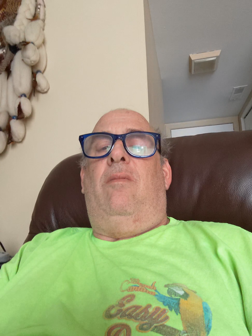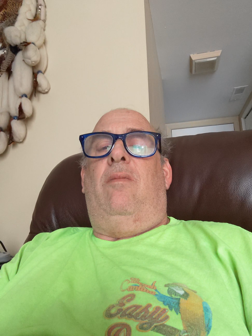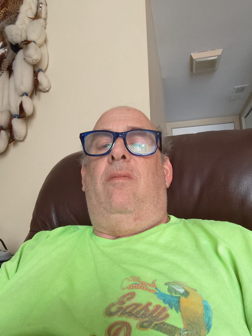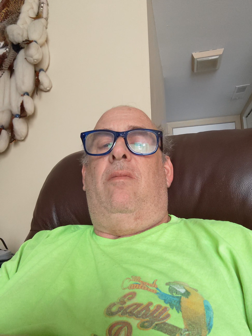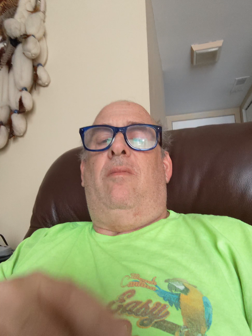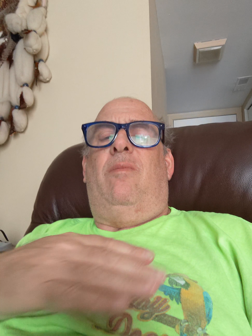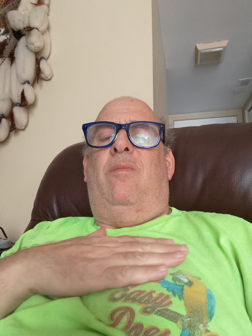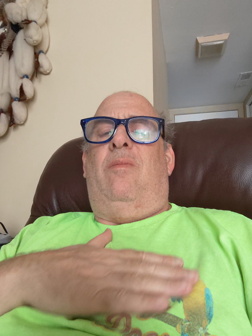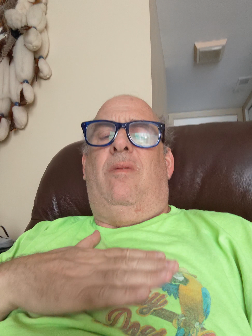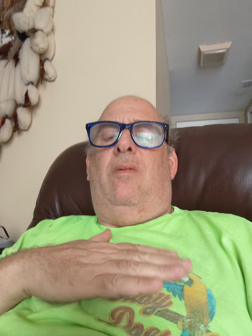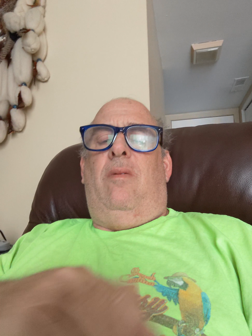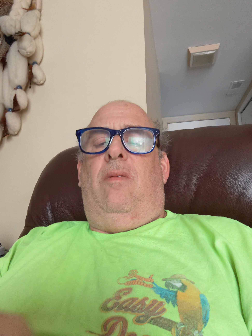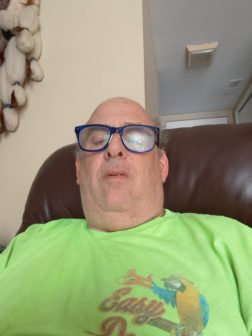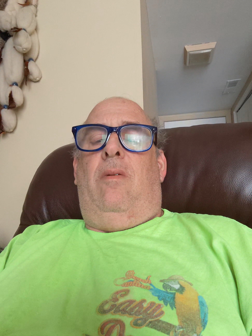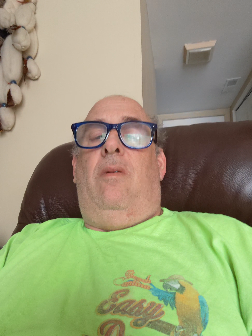please